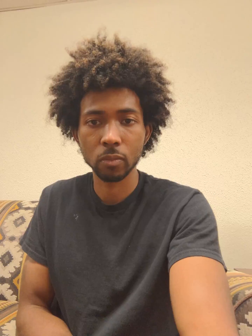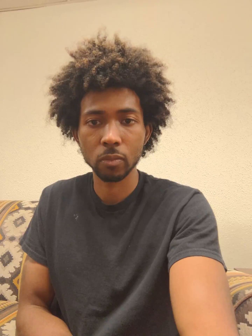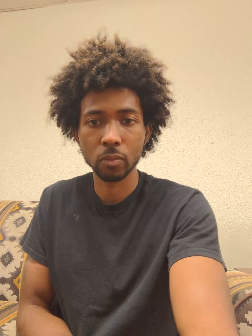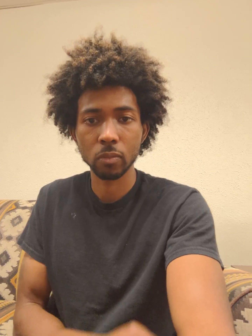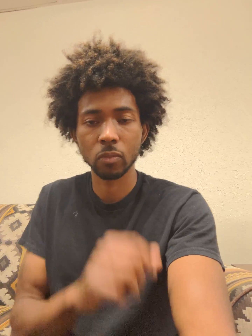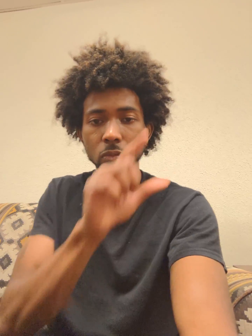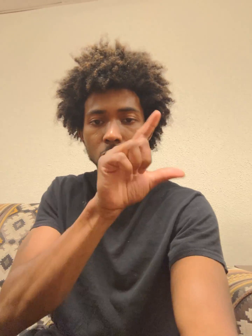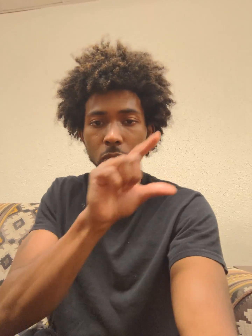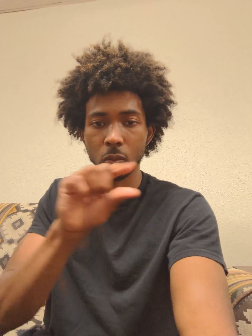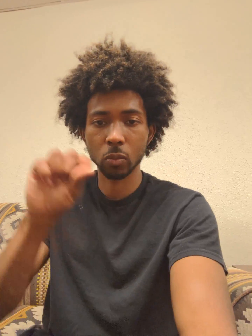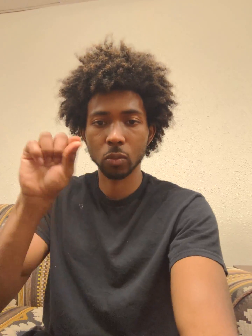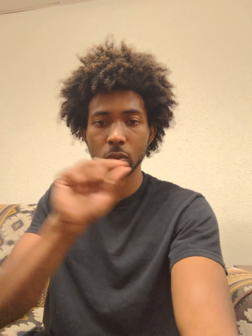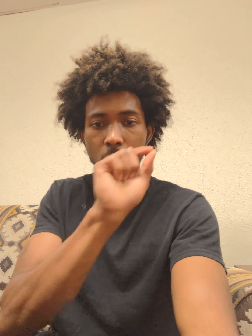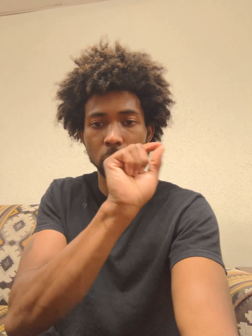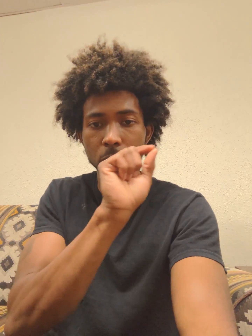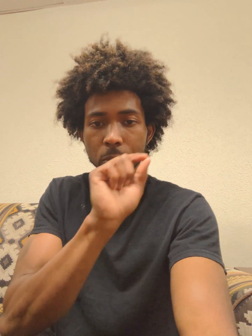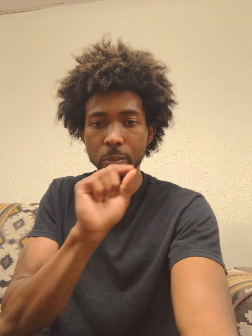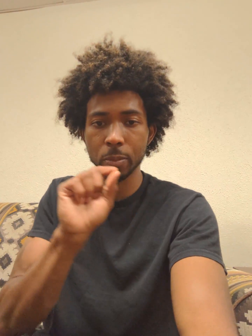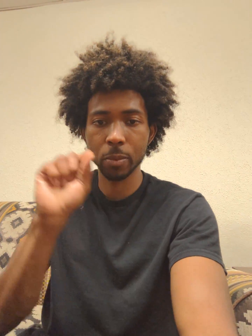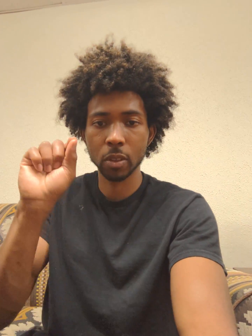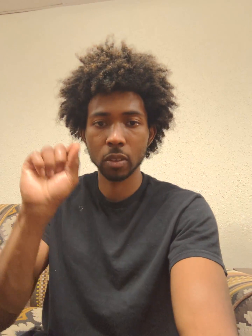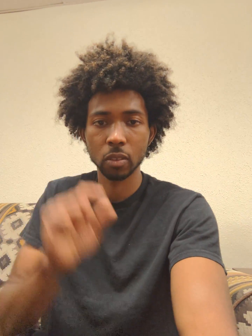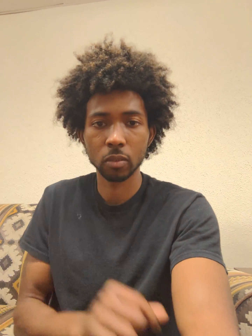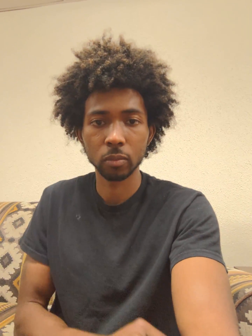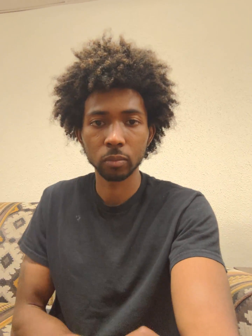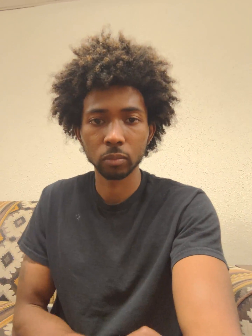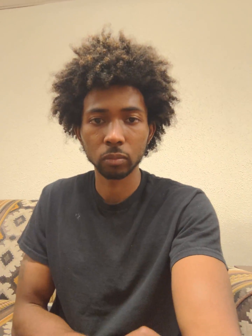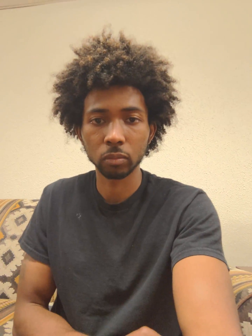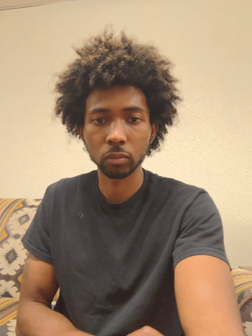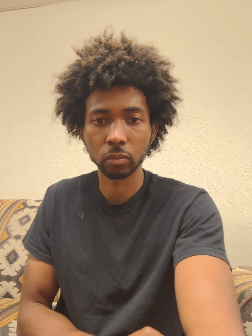peas